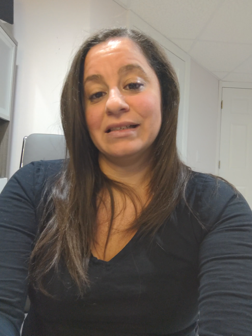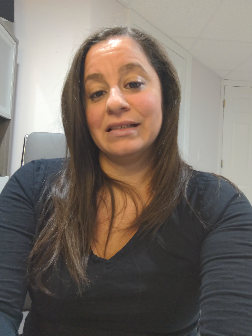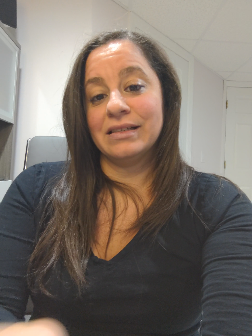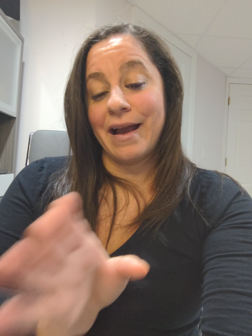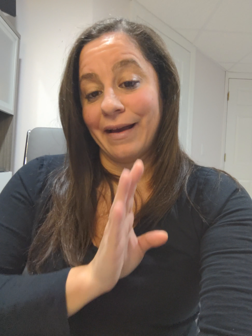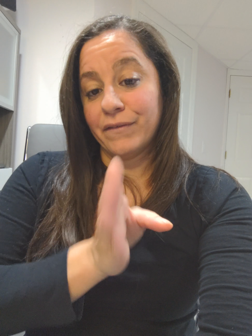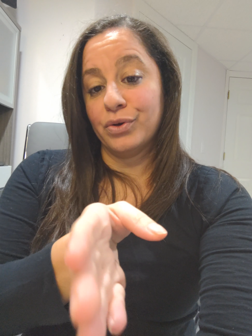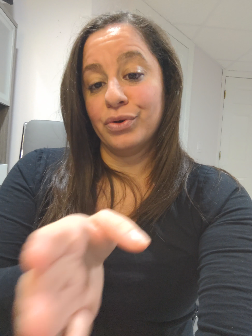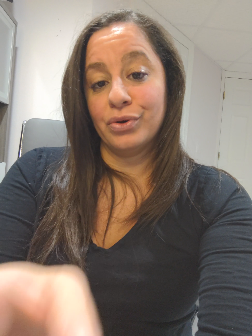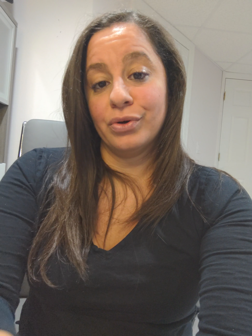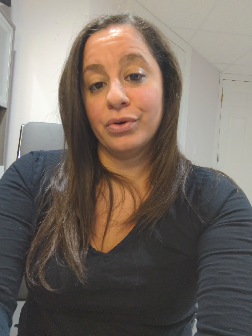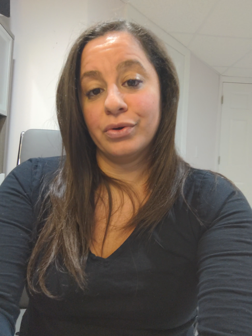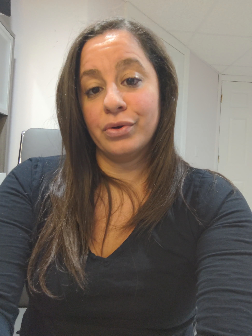after